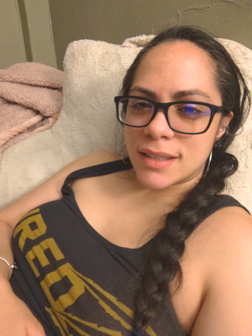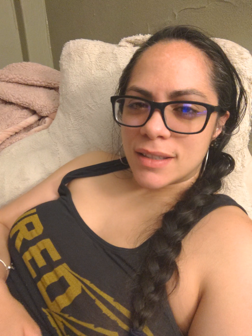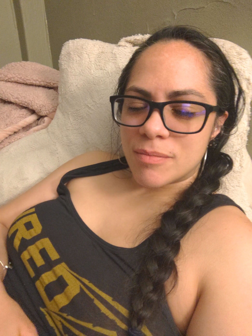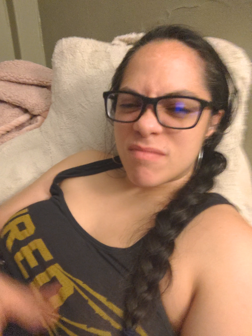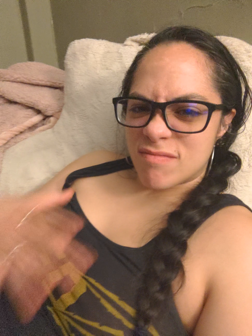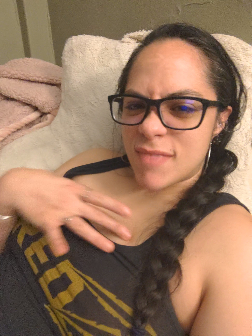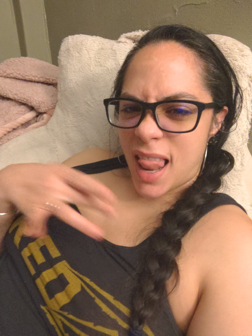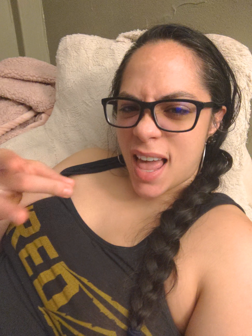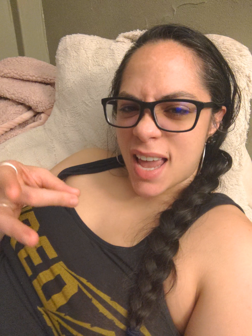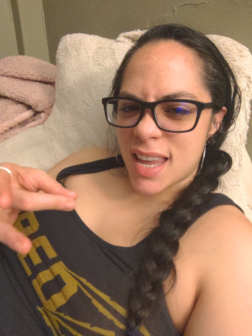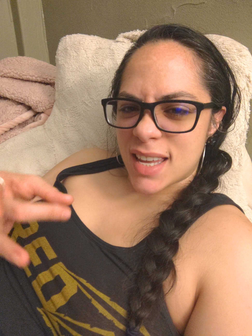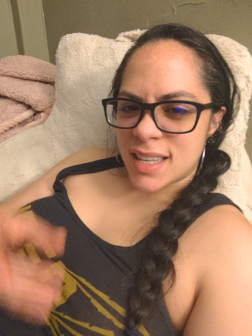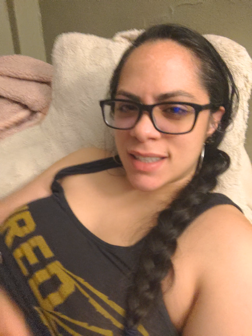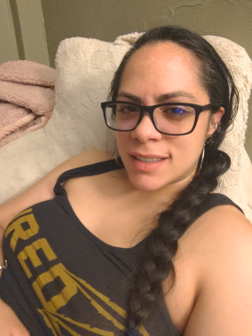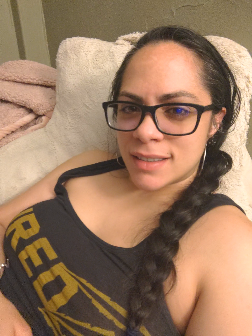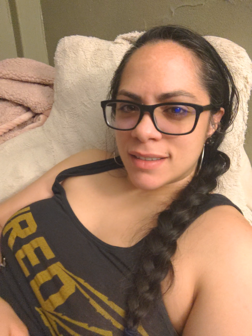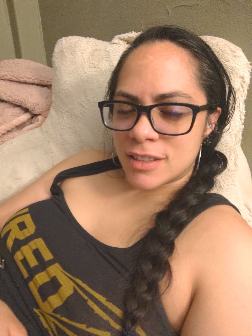like